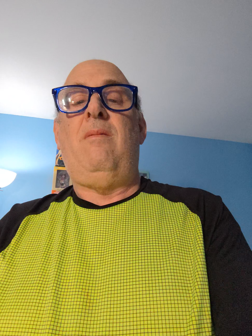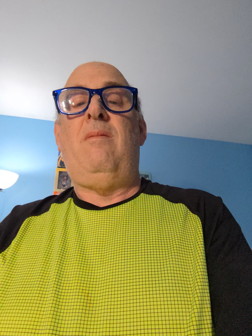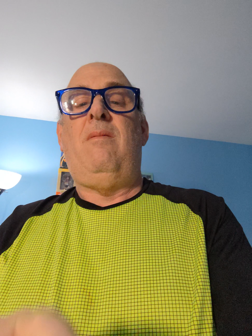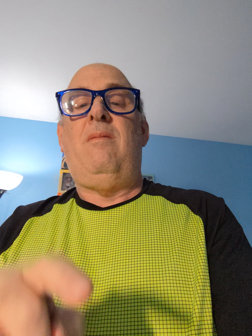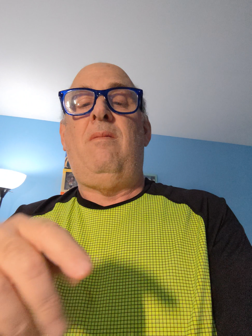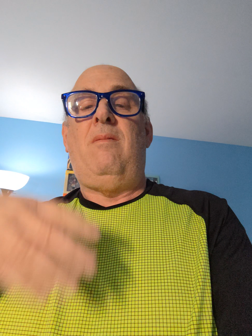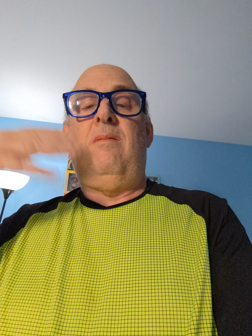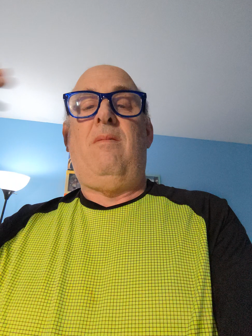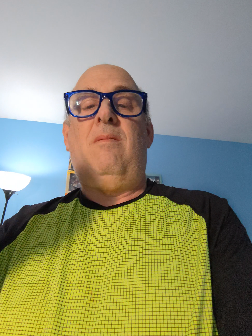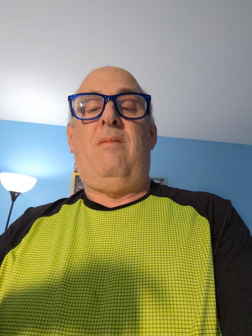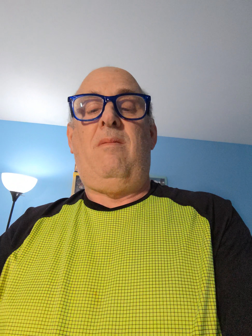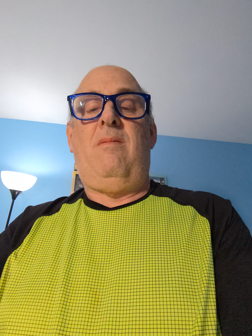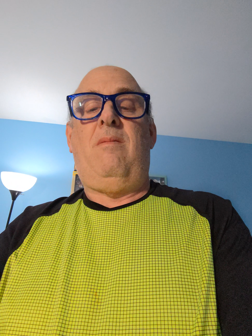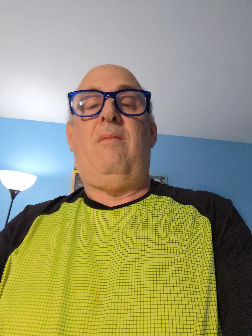outside